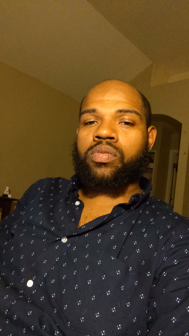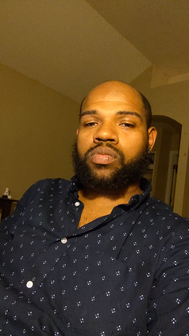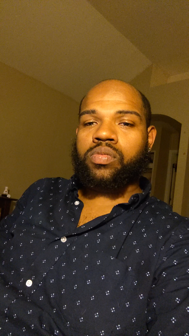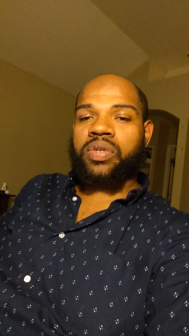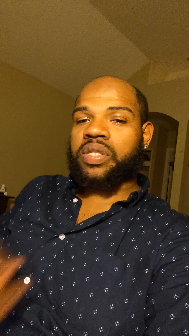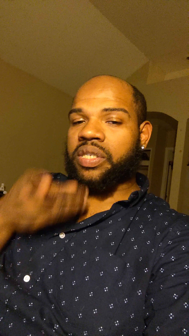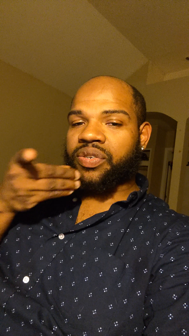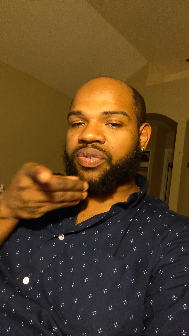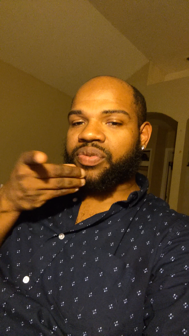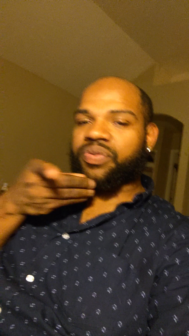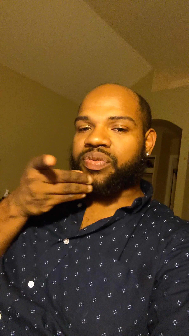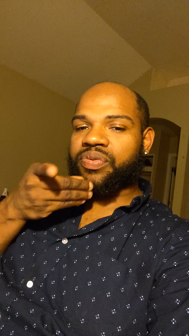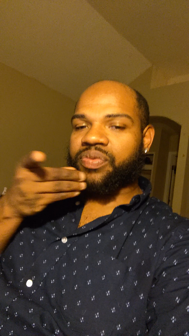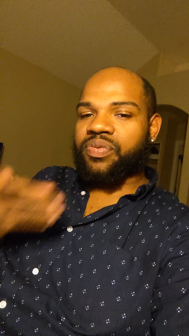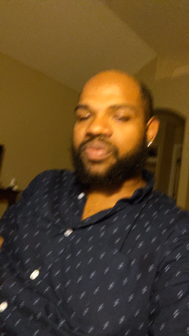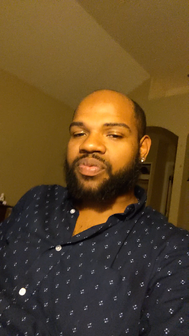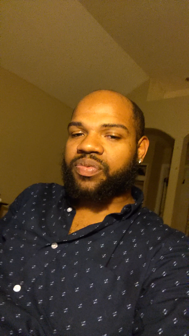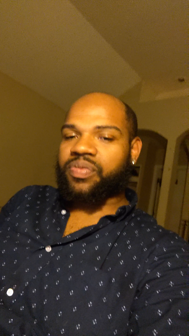dinner